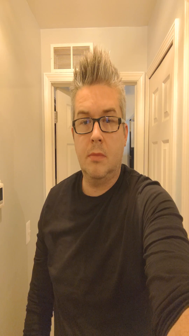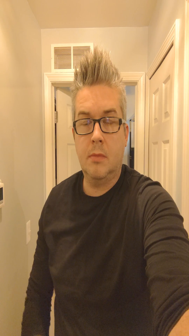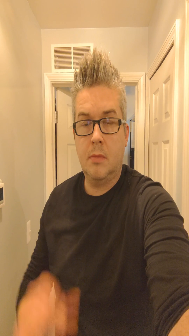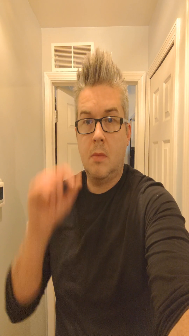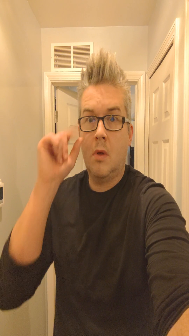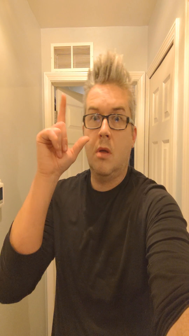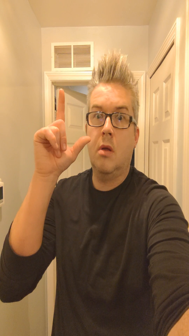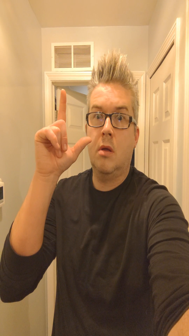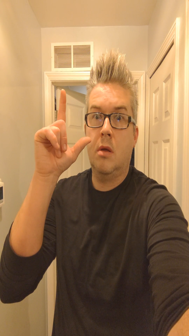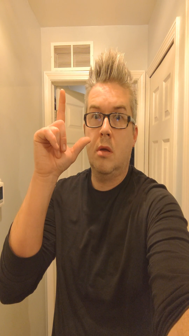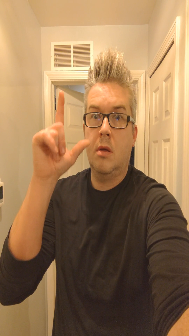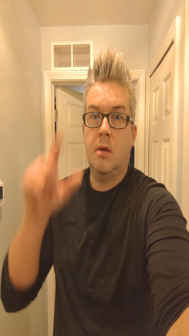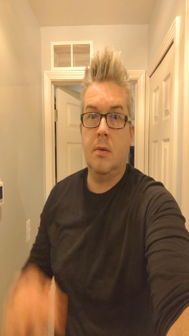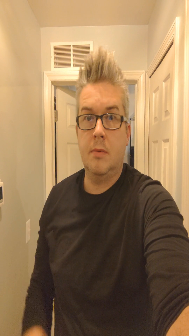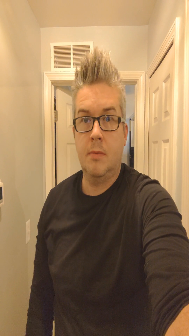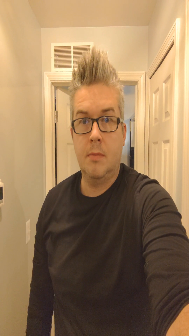awake